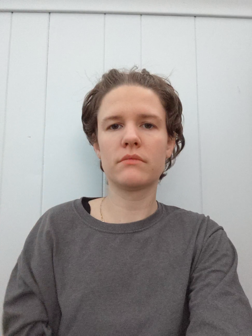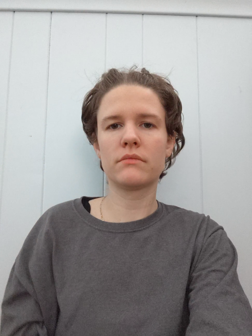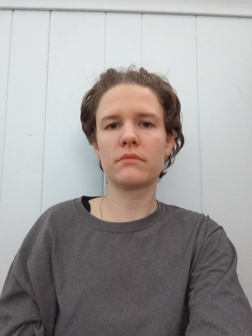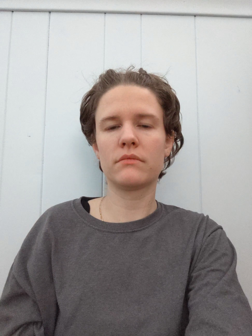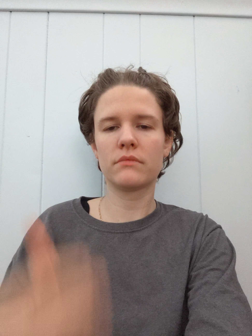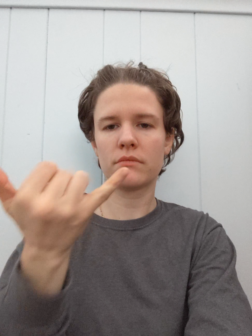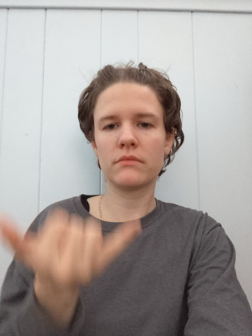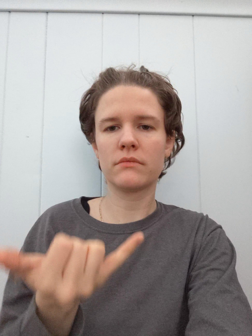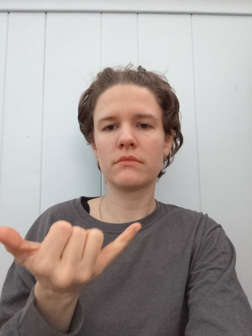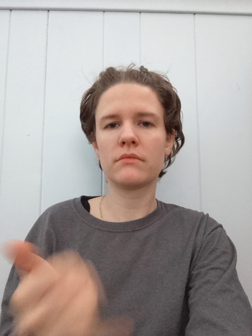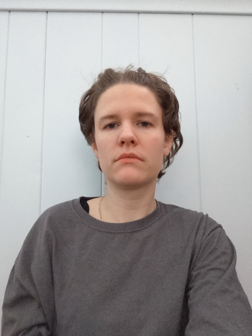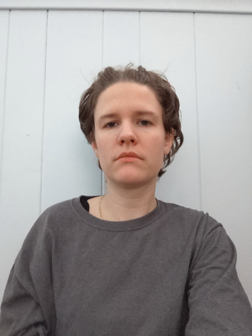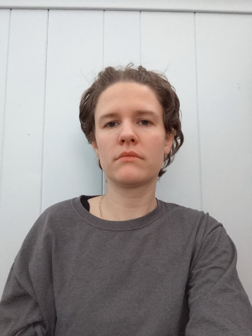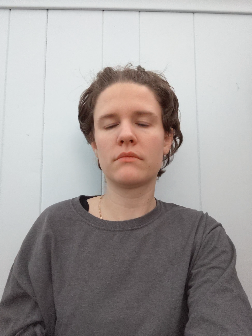now